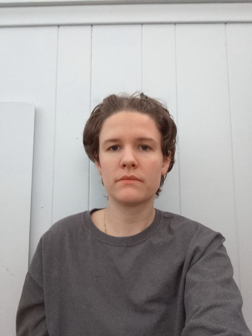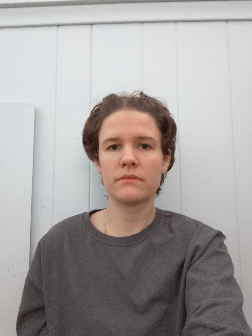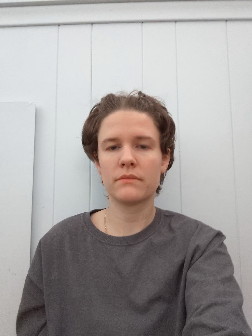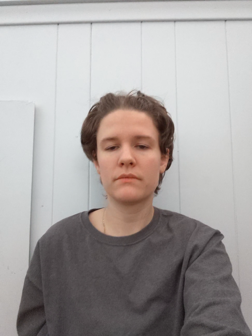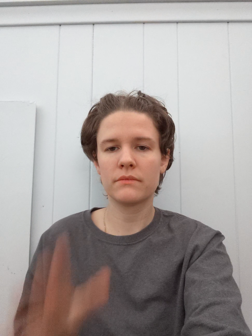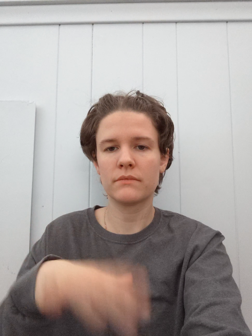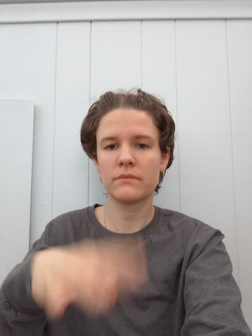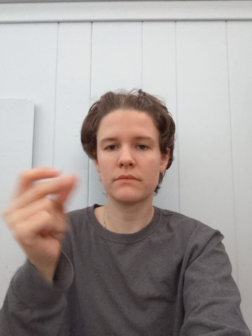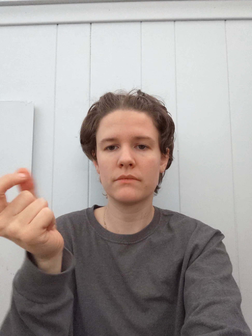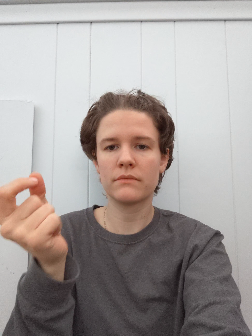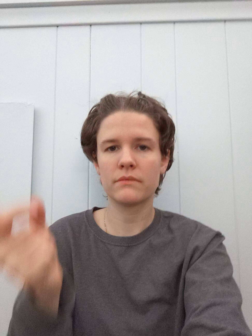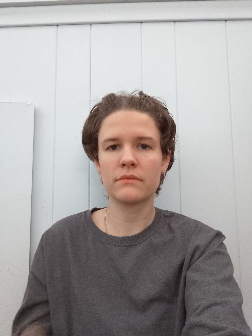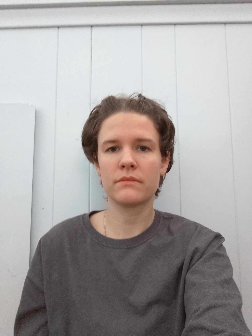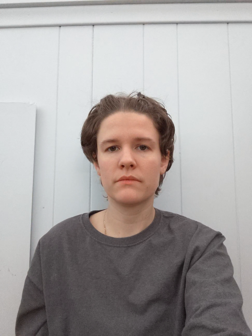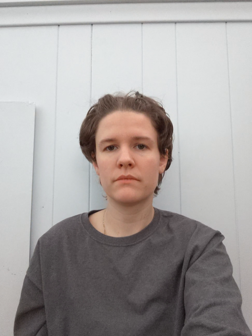dog